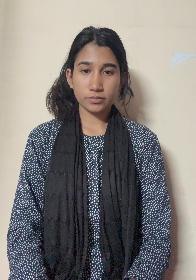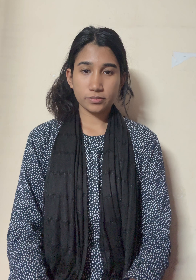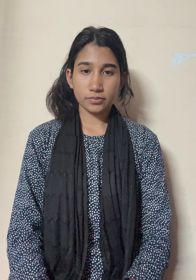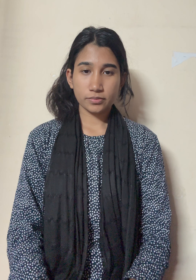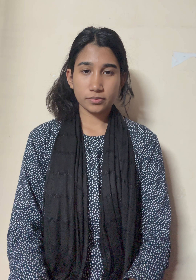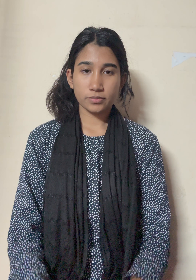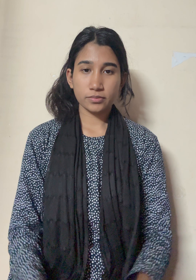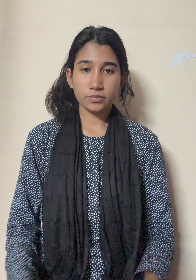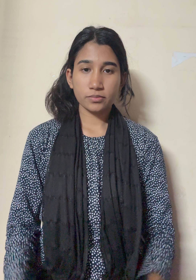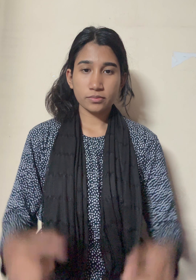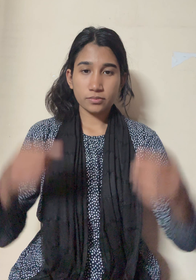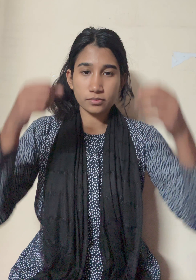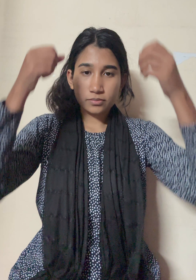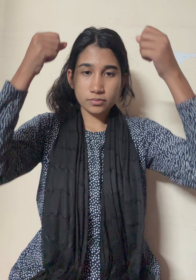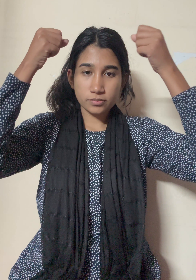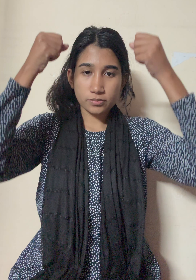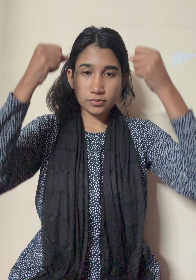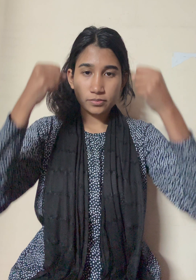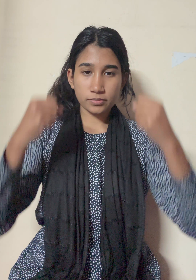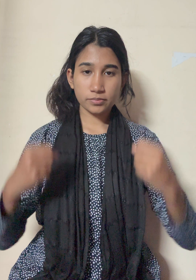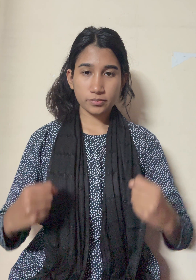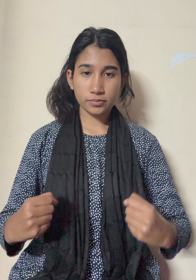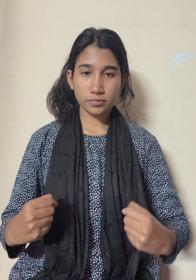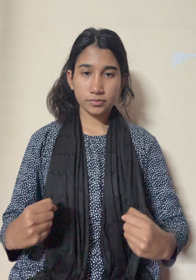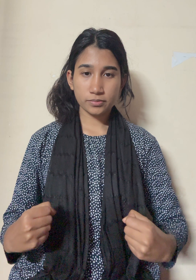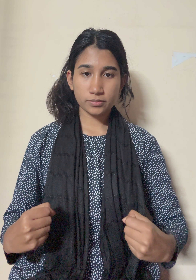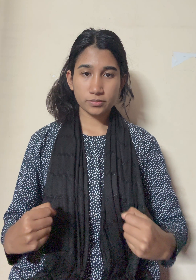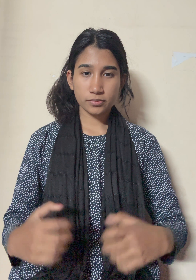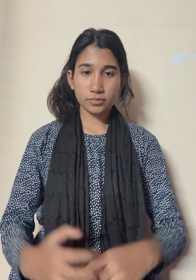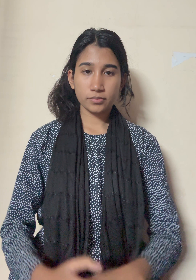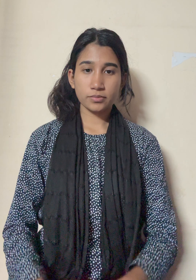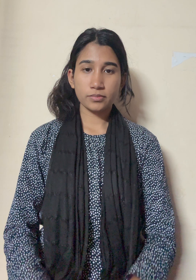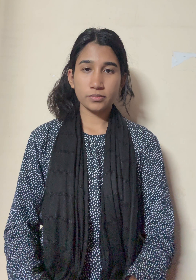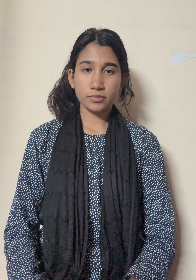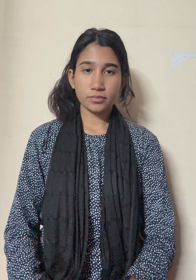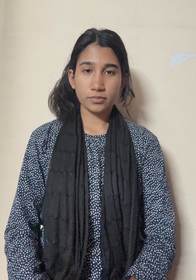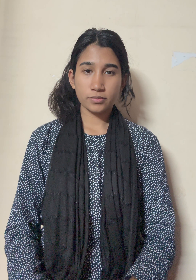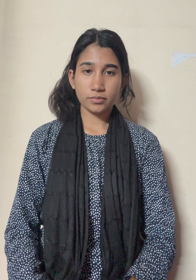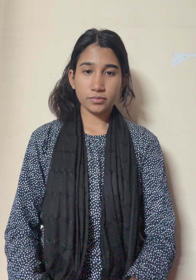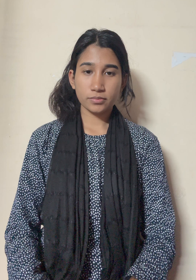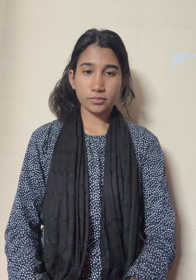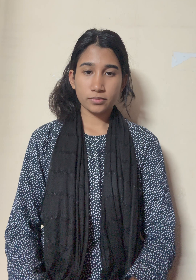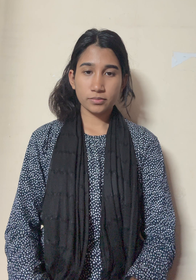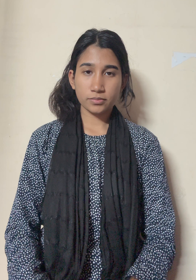চেয়ার